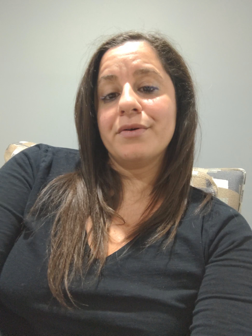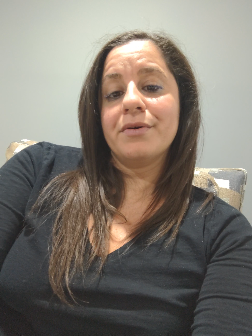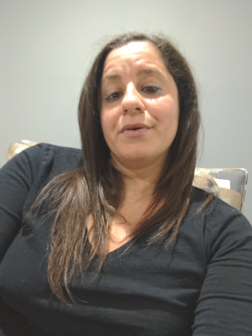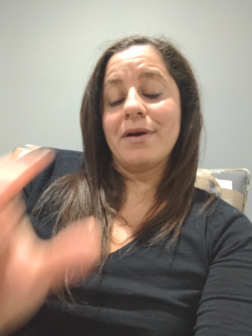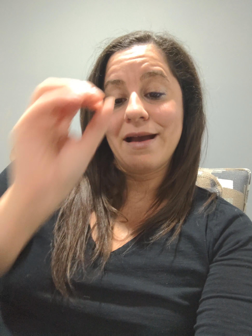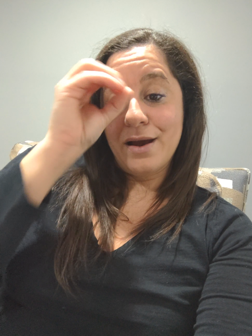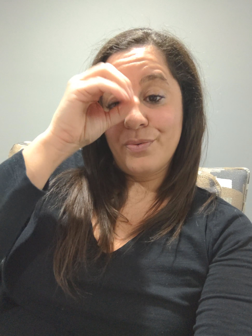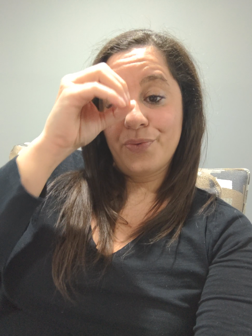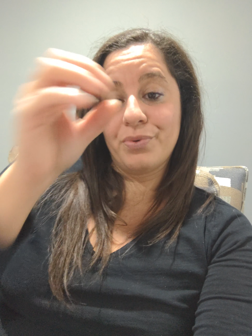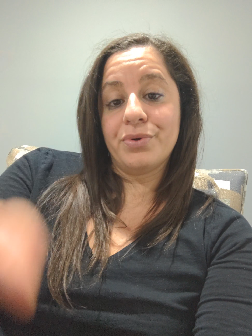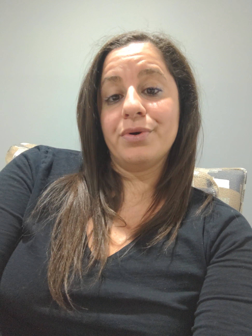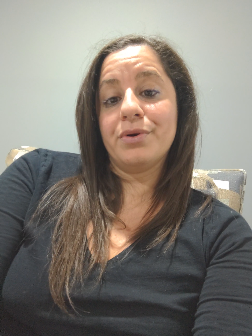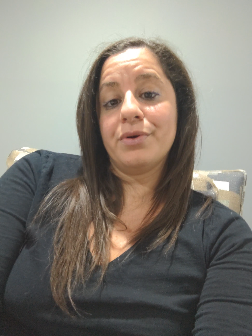owl